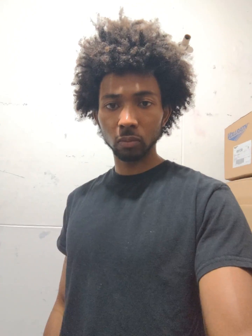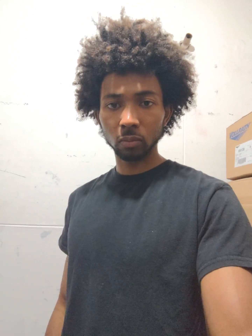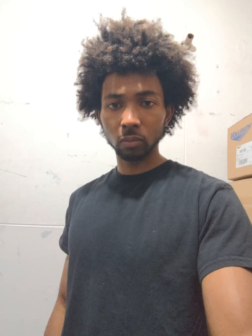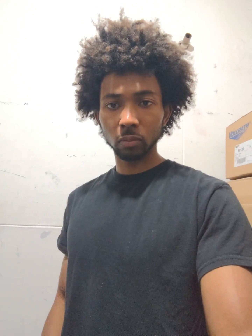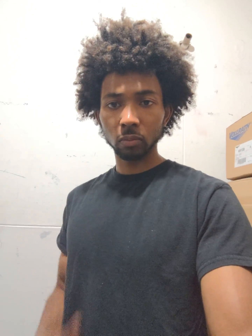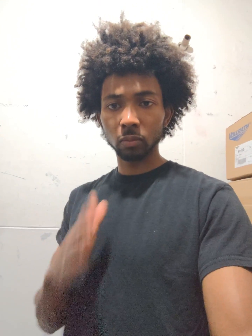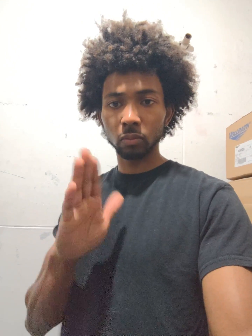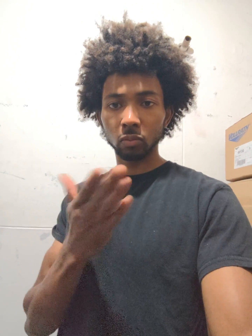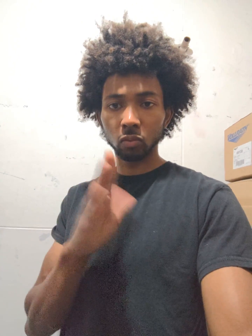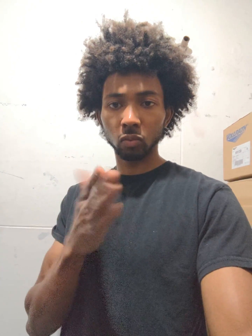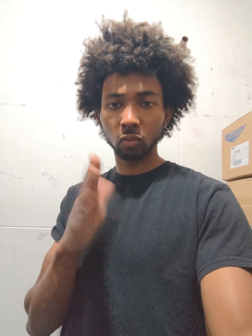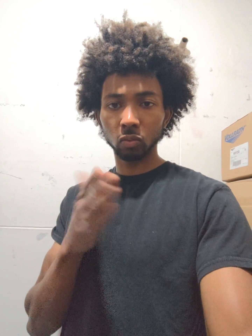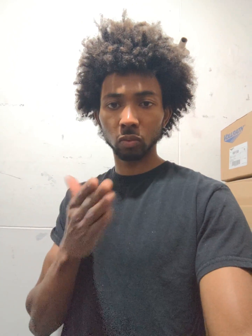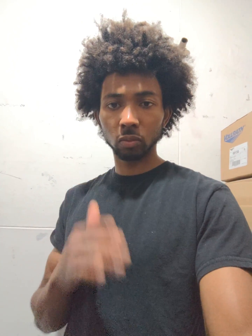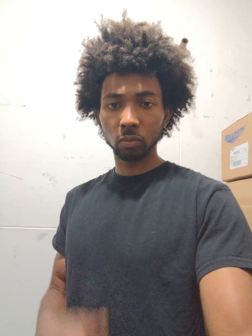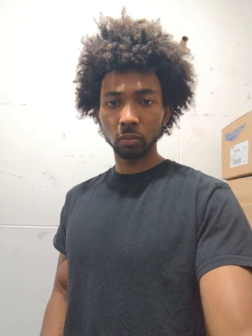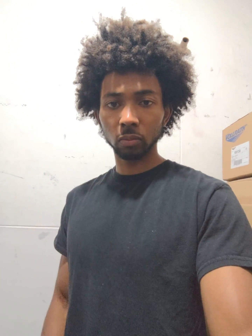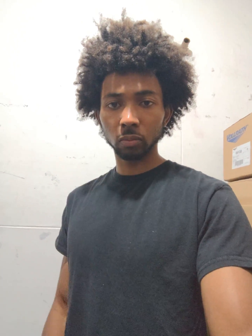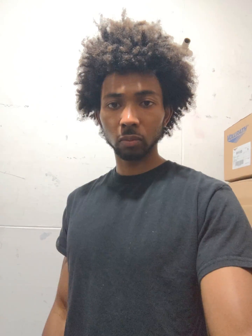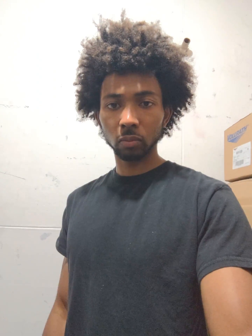share